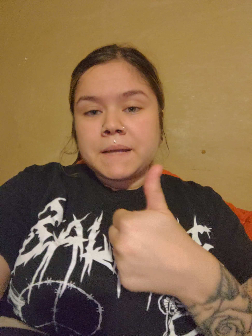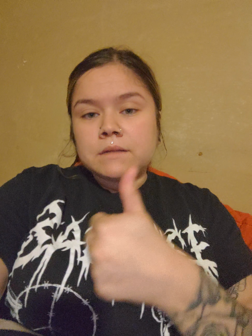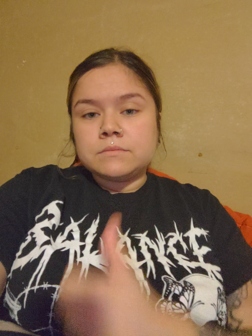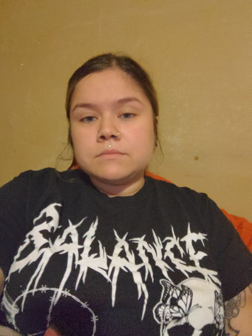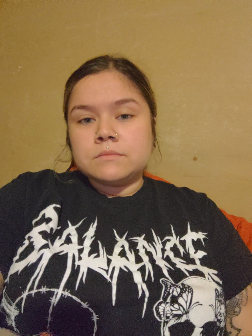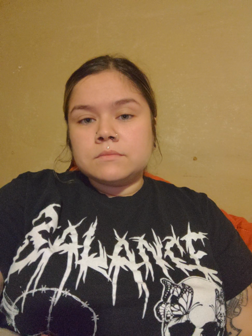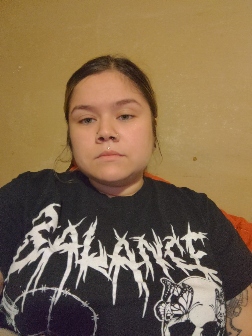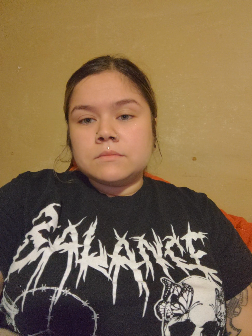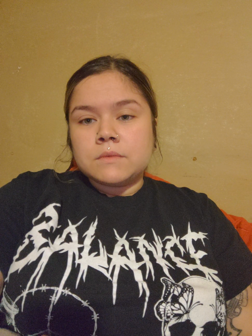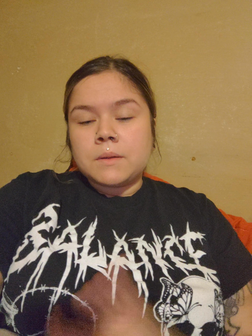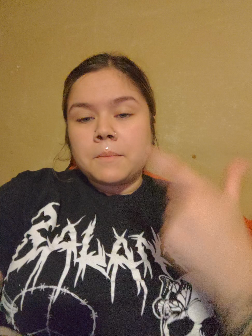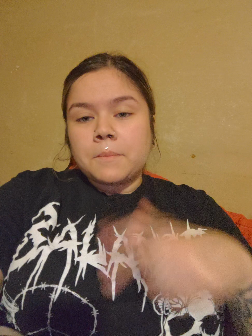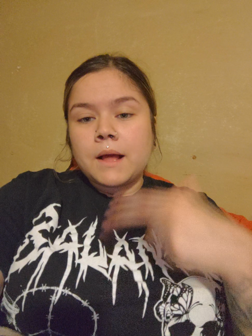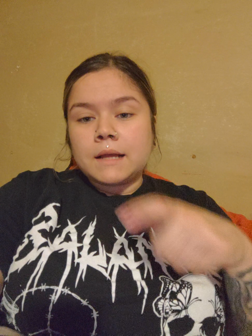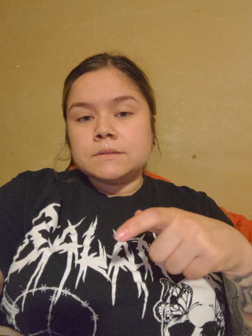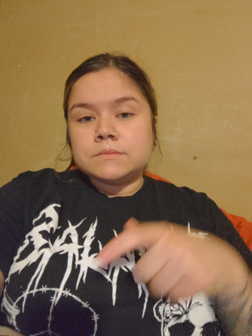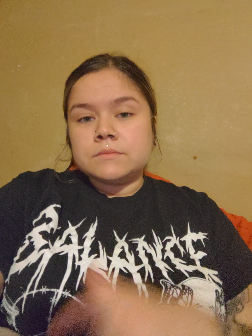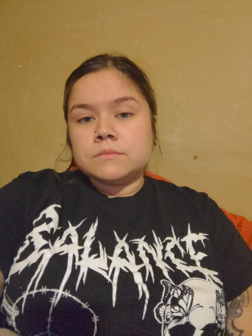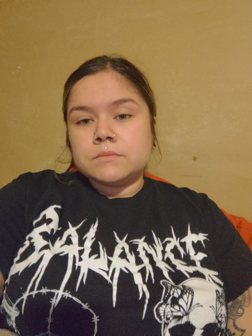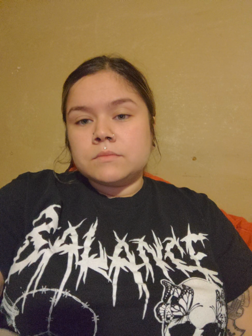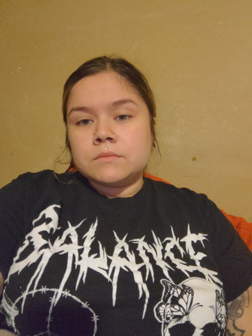plate